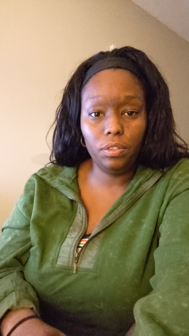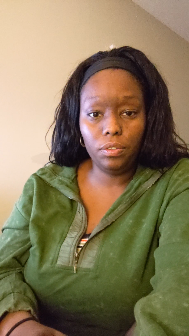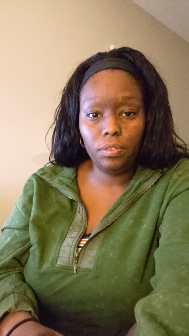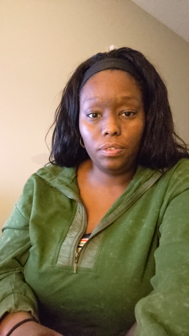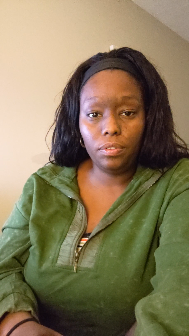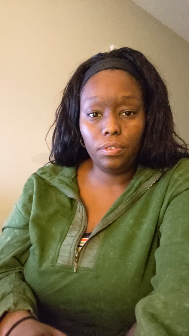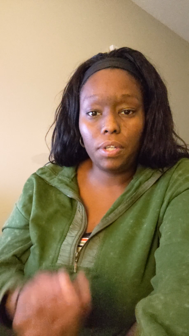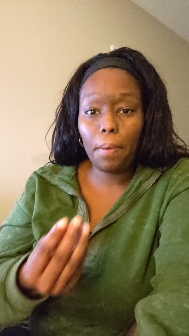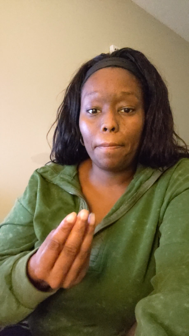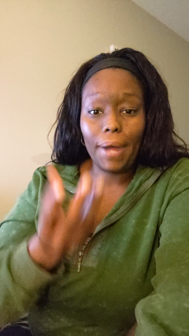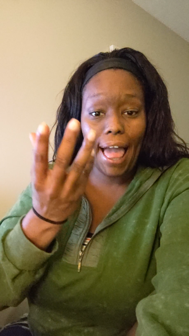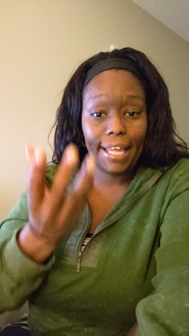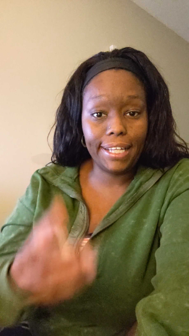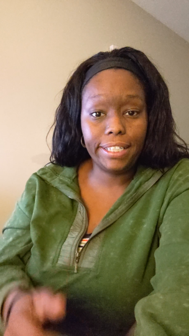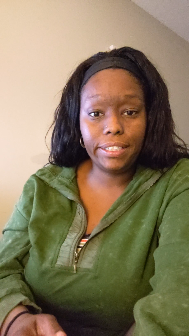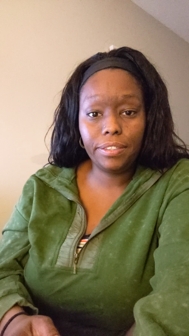plants